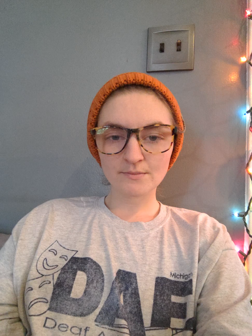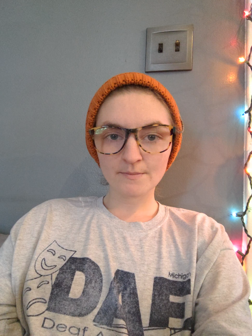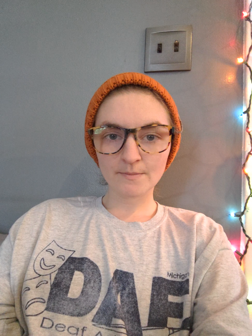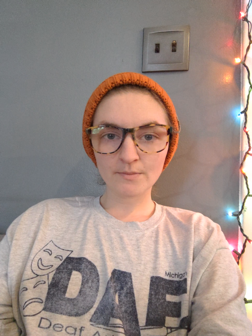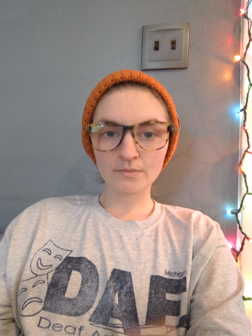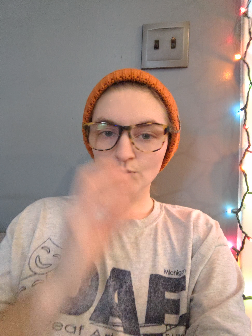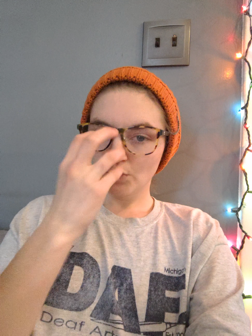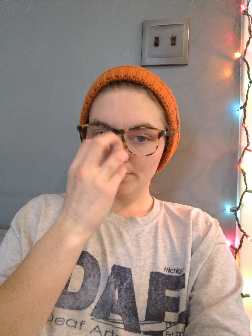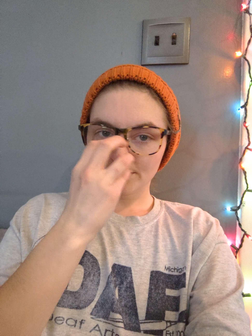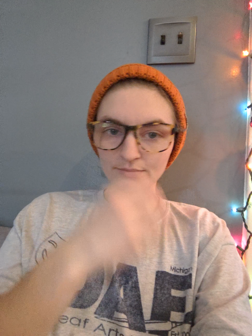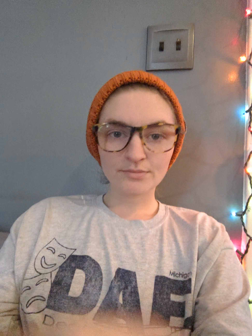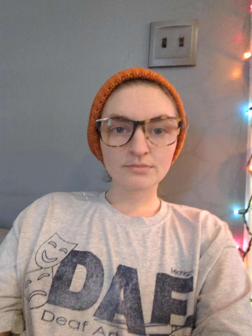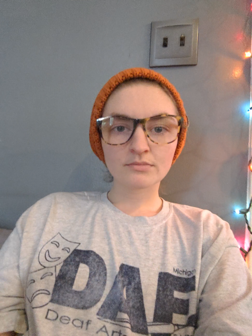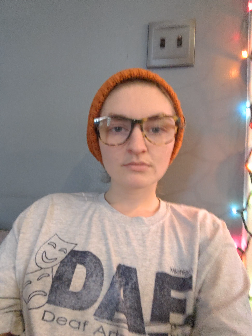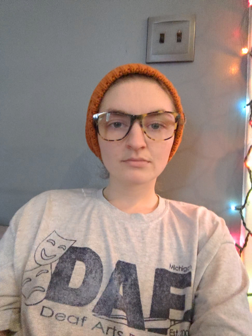clown